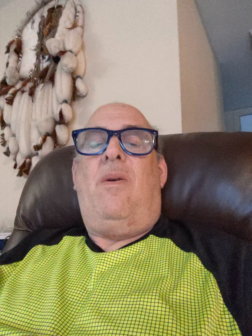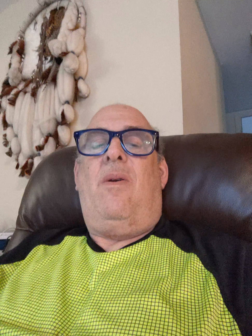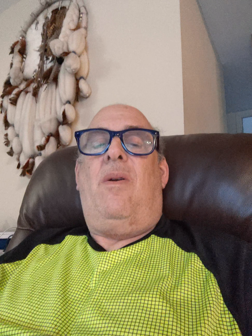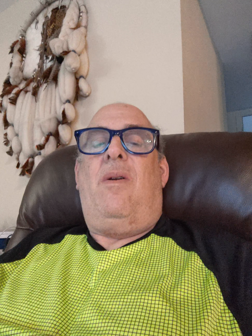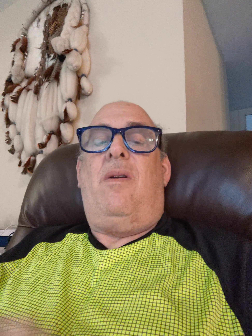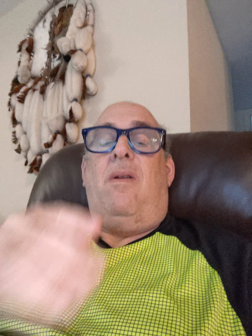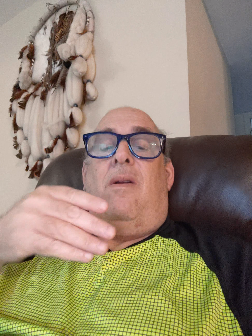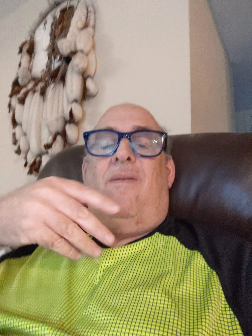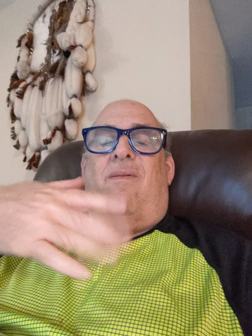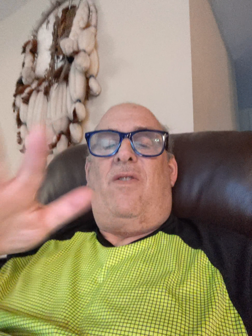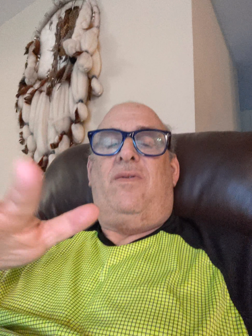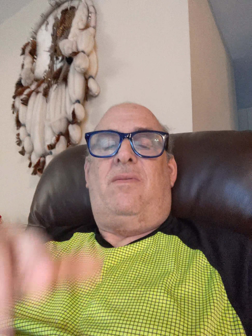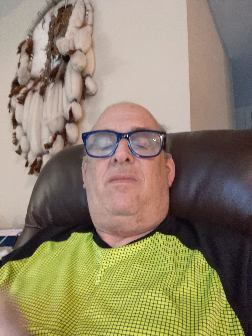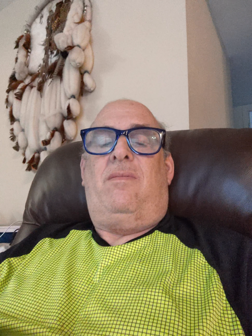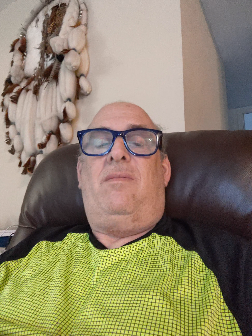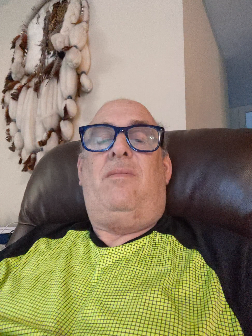finish